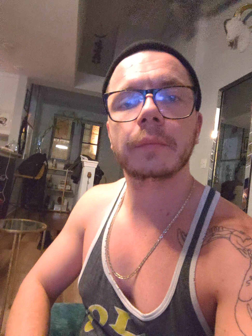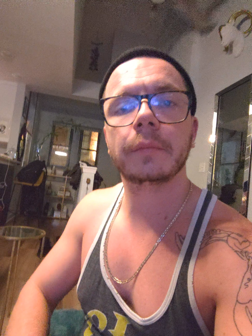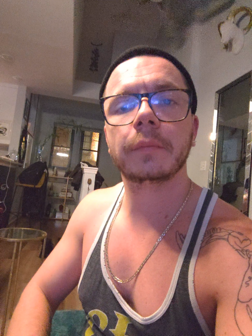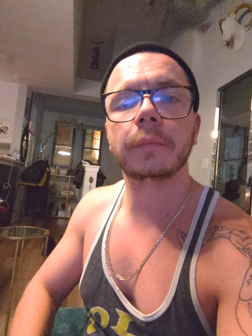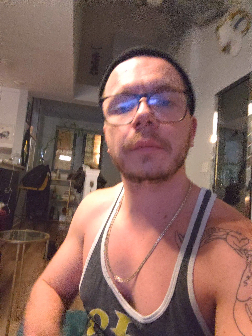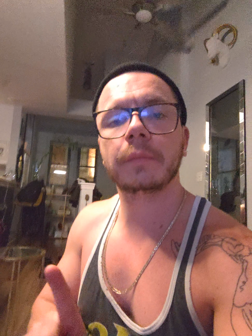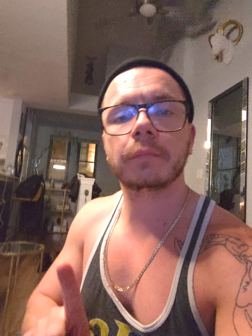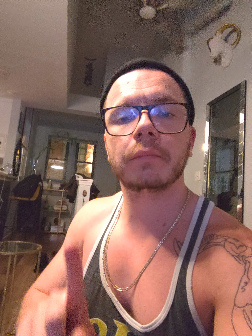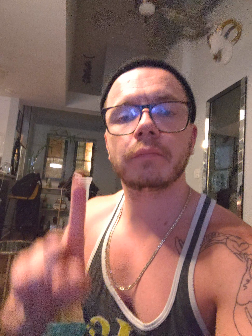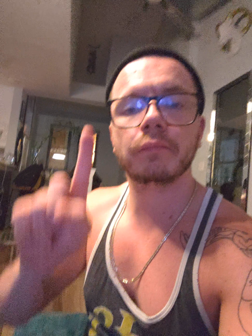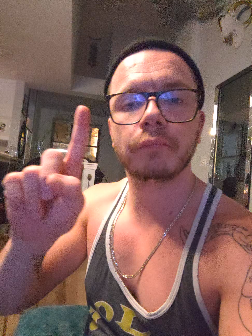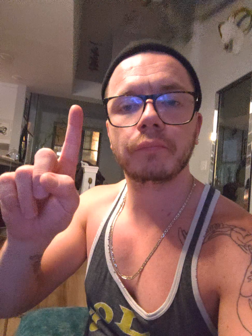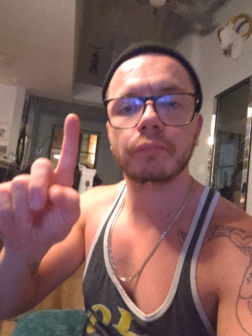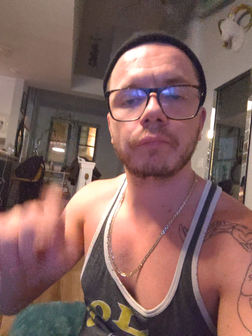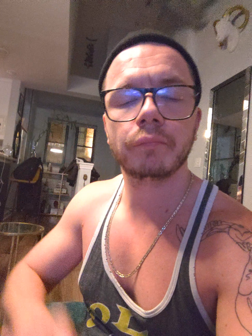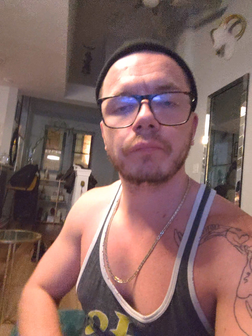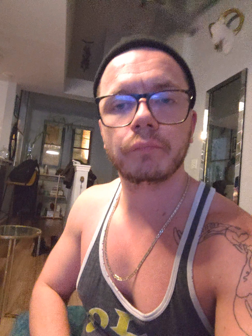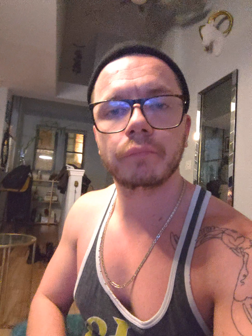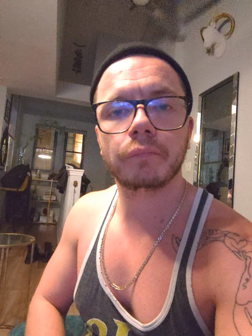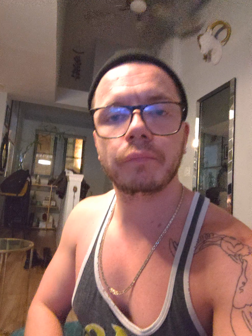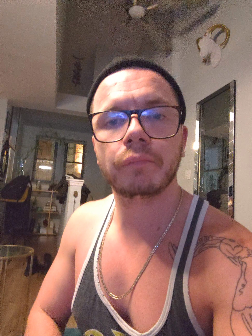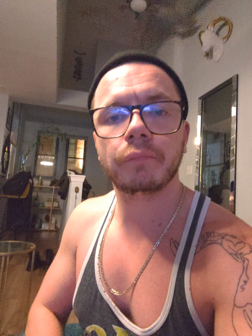up